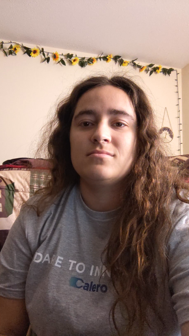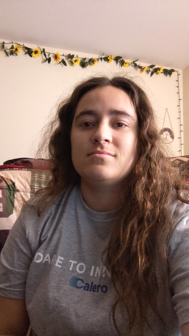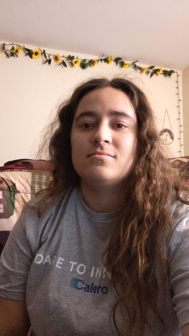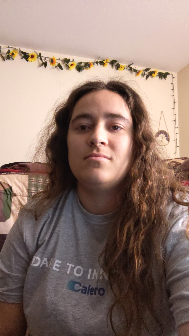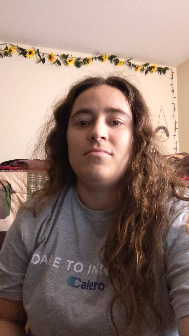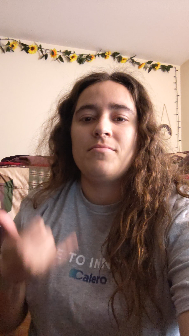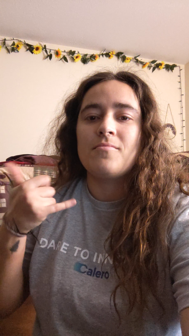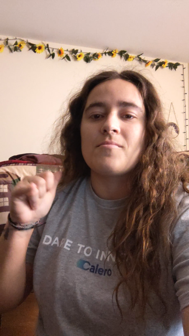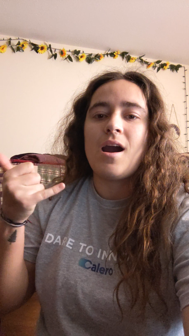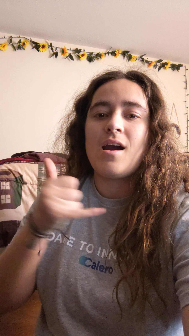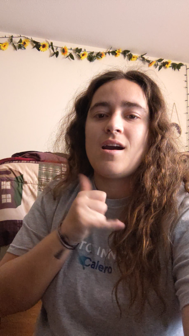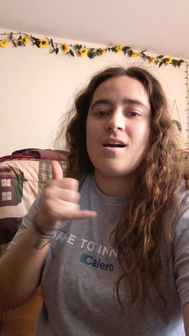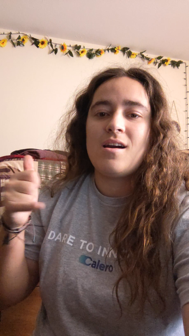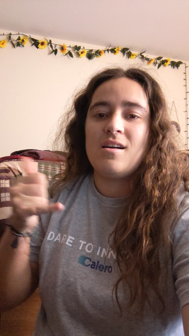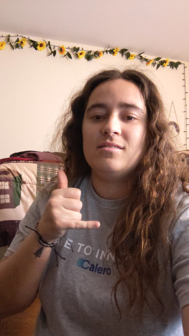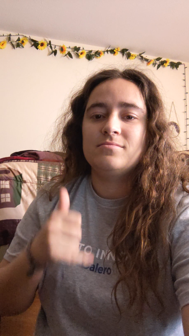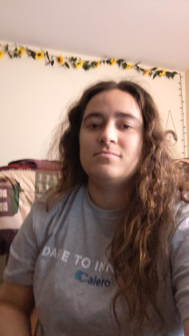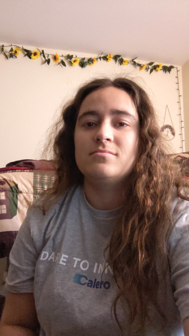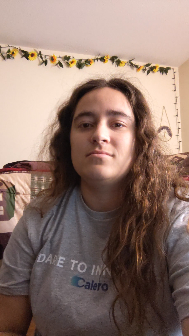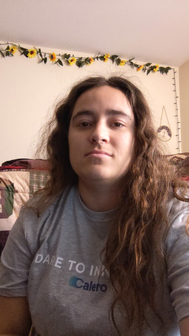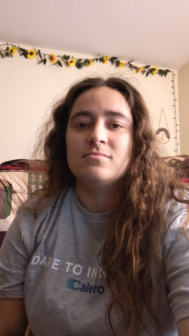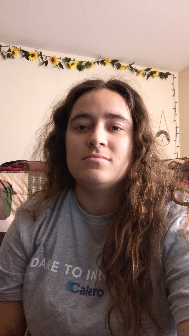play